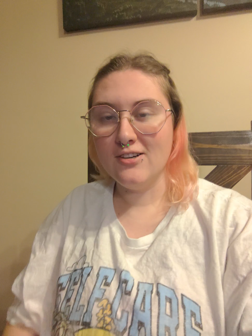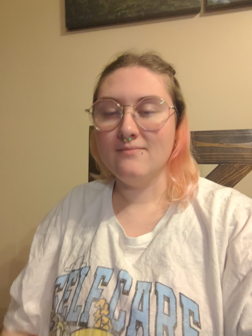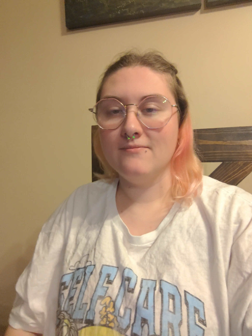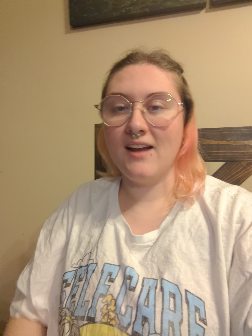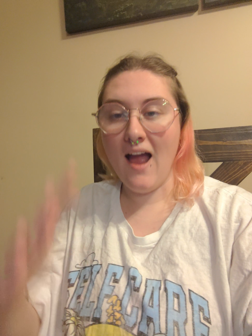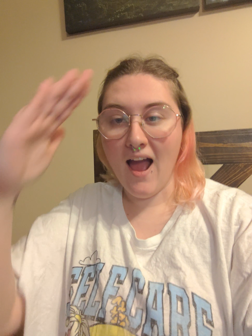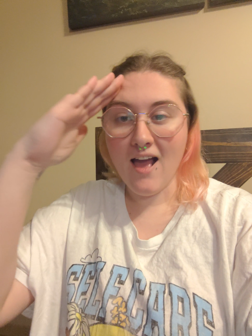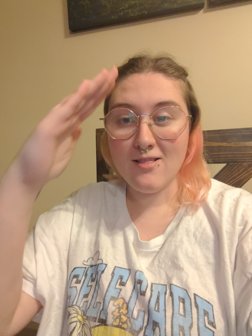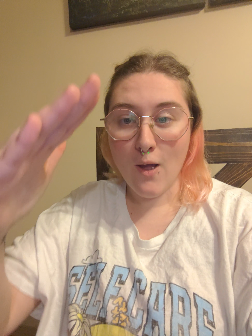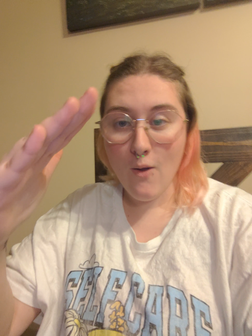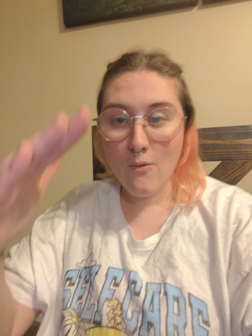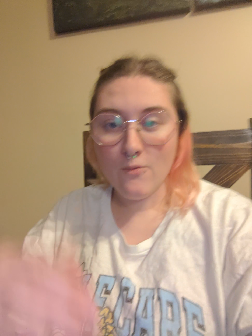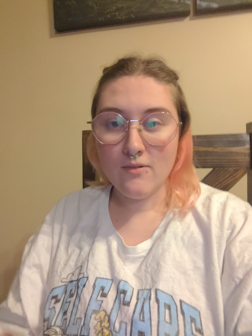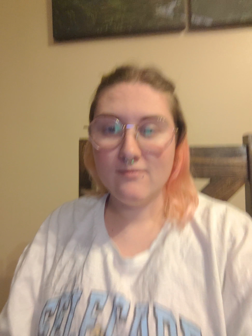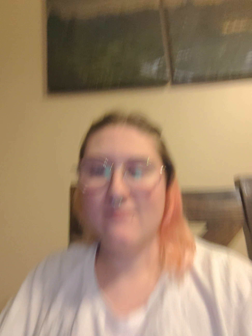hello